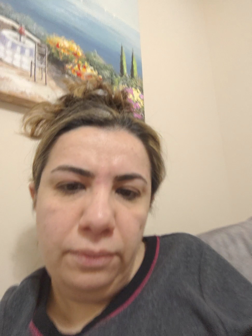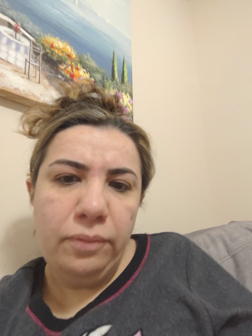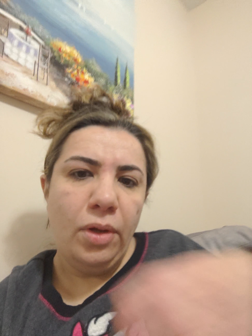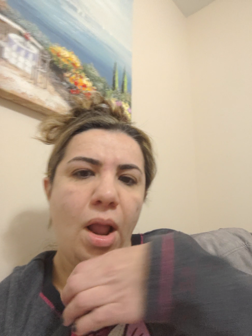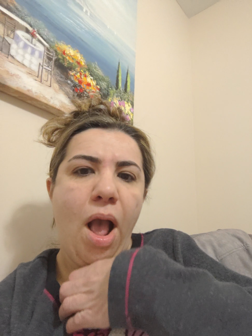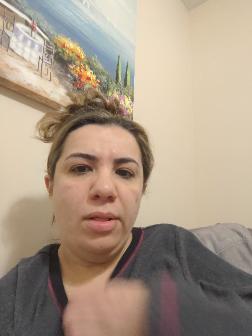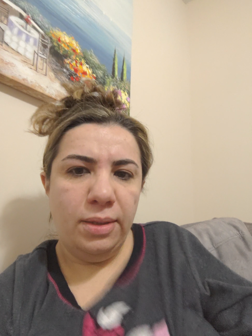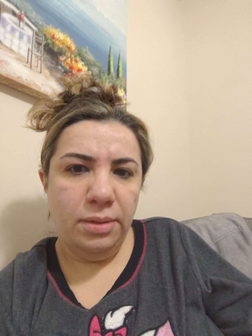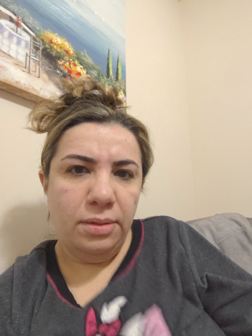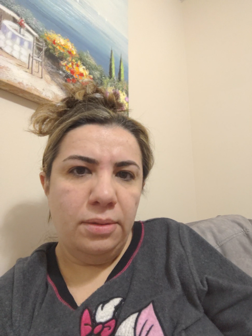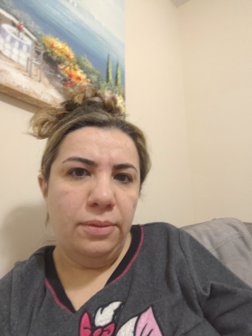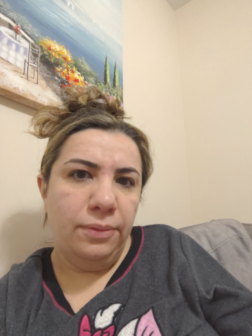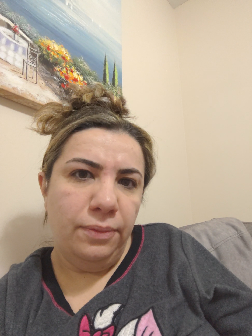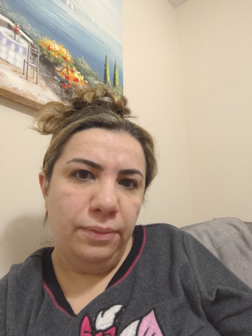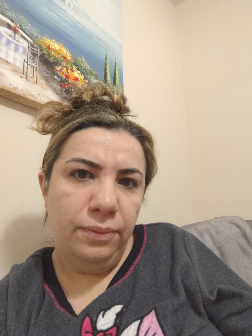hungry